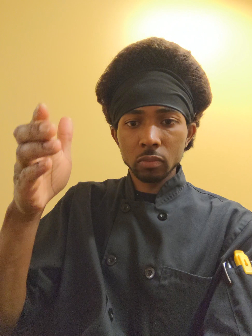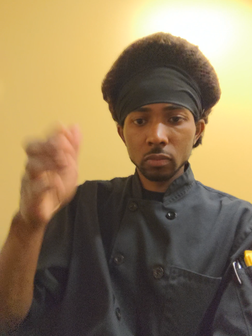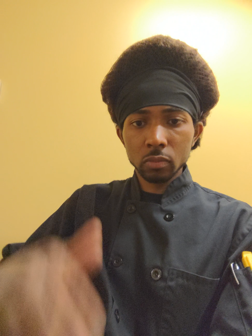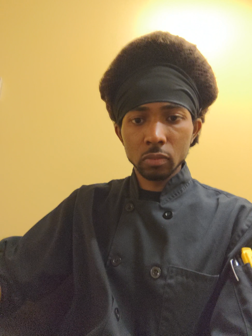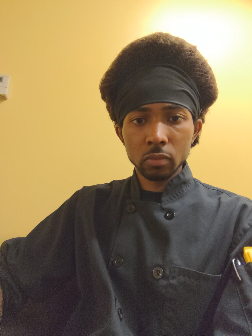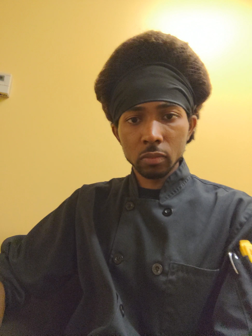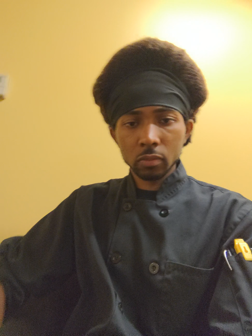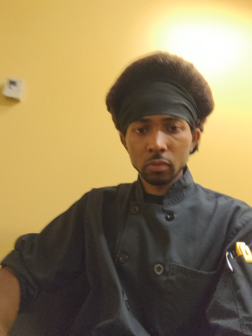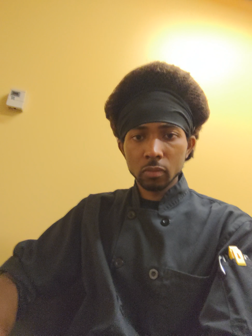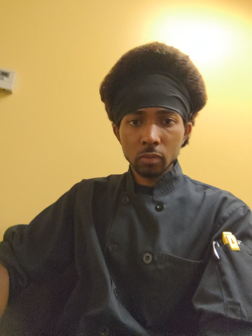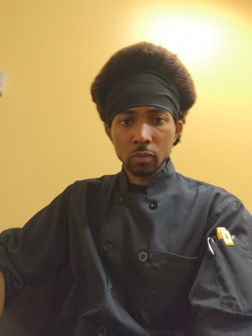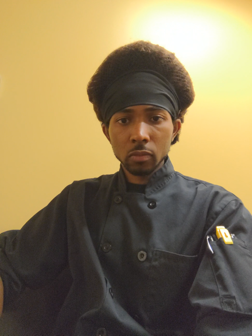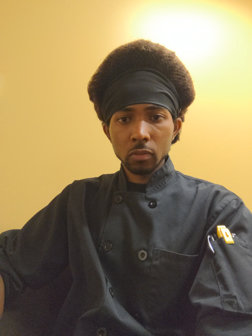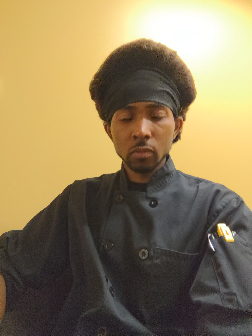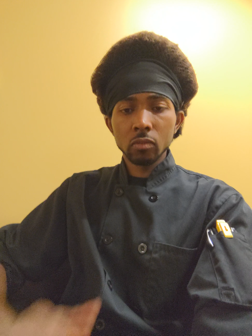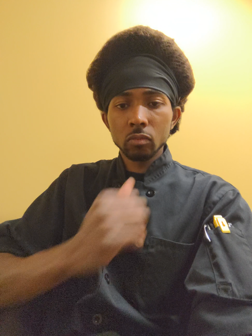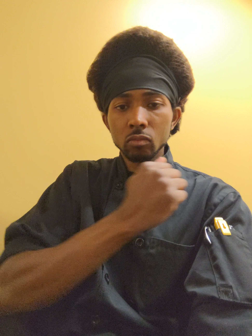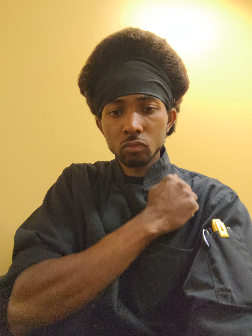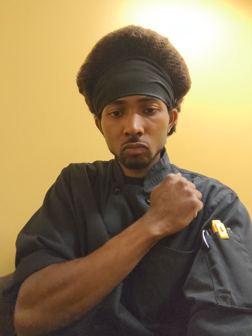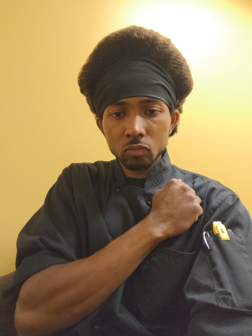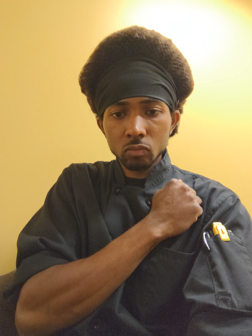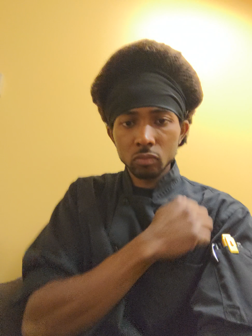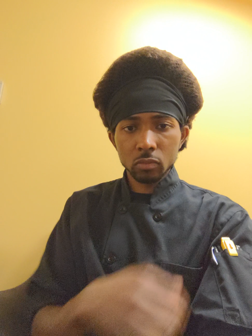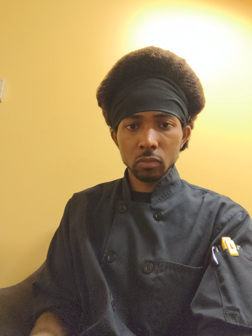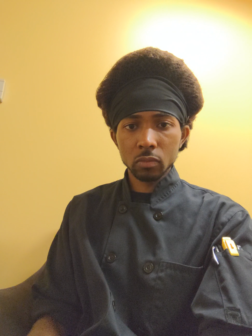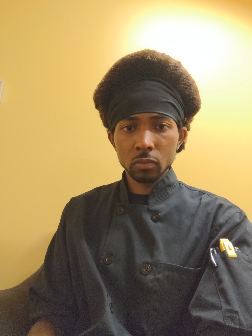hug